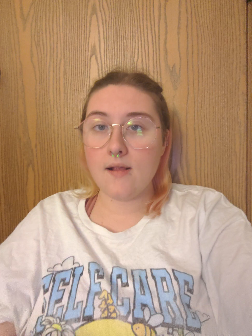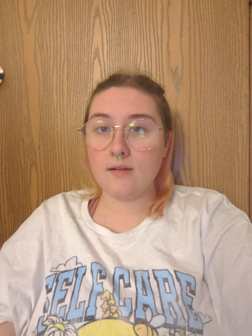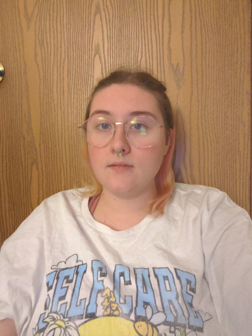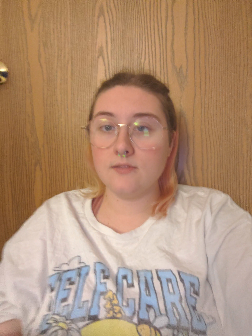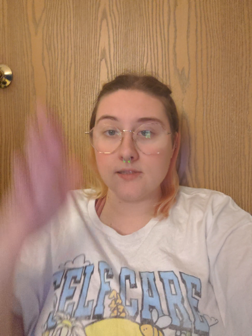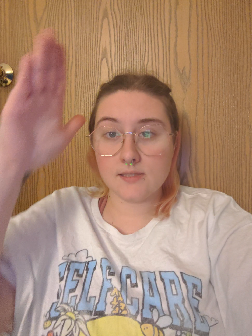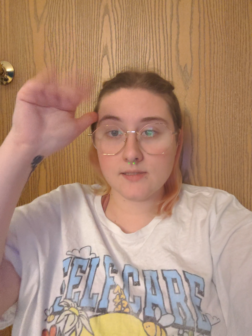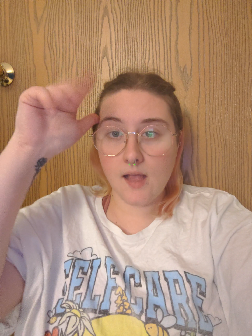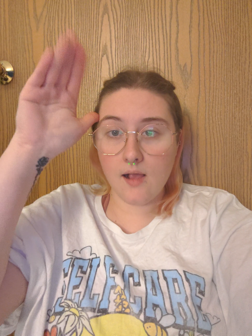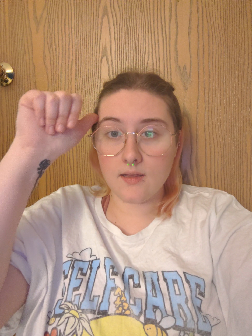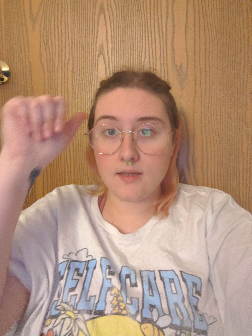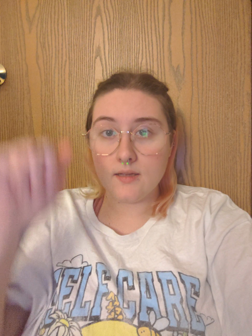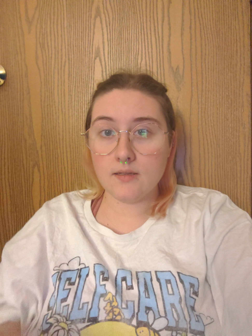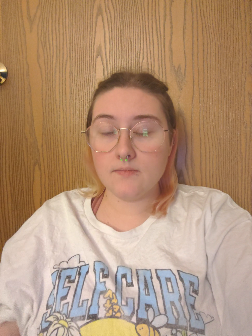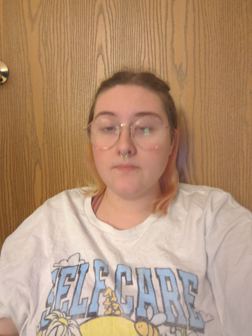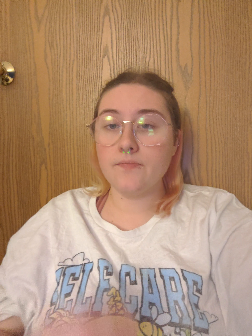donkey